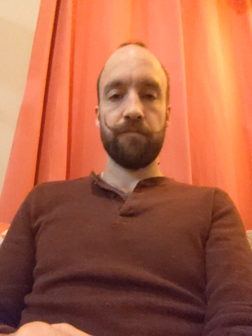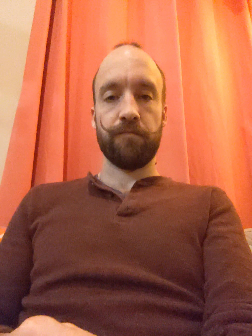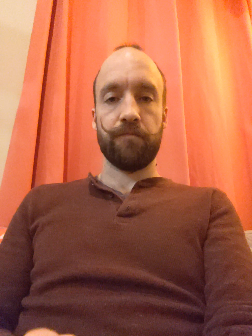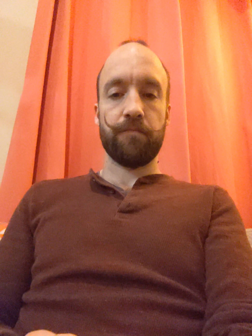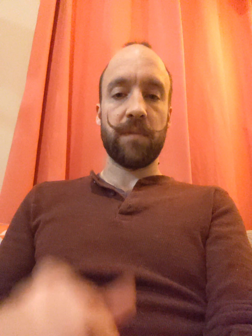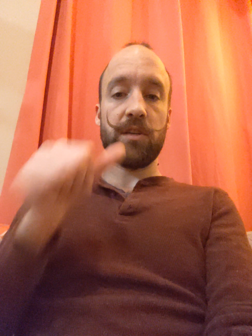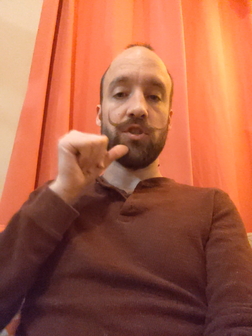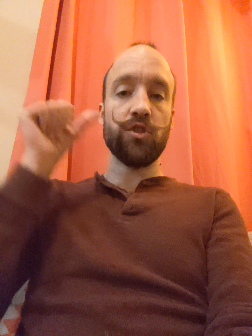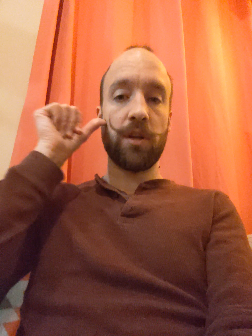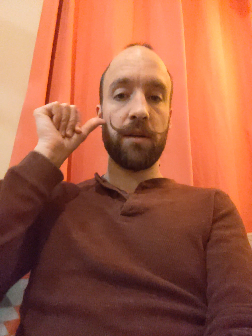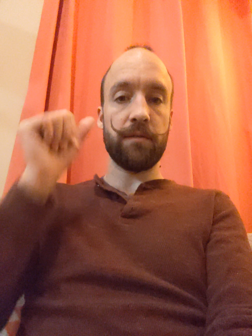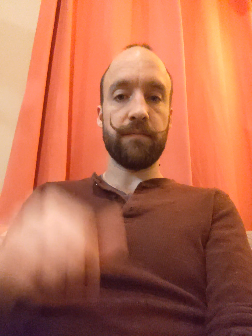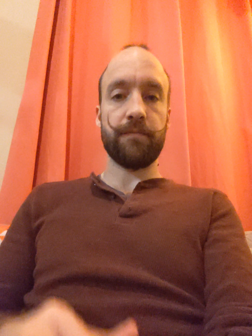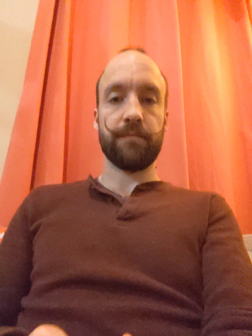yesterday